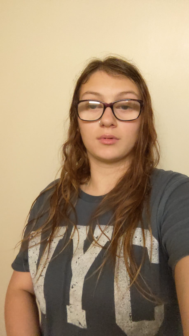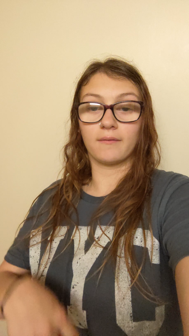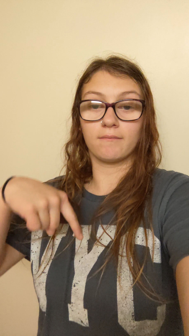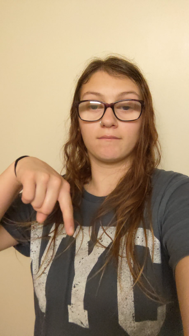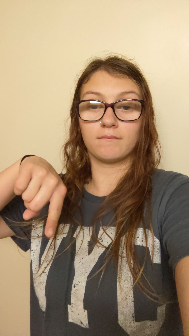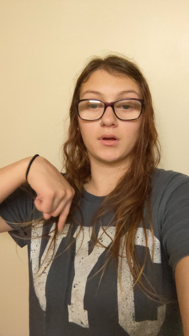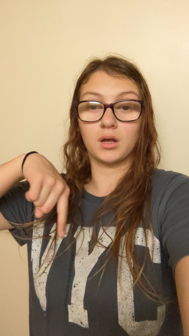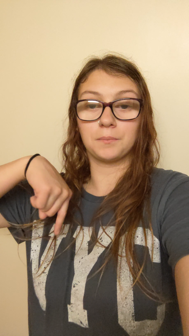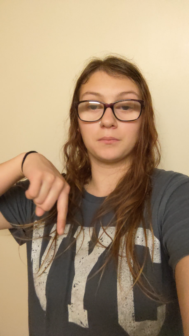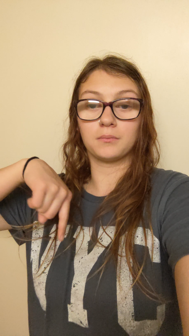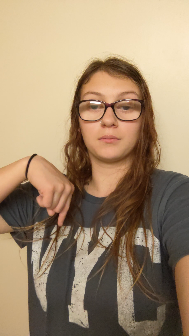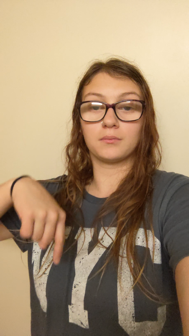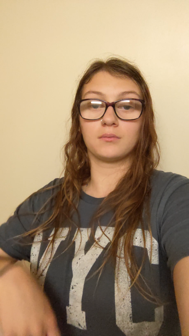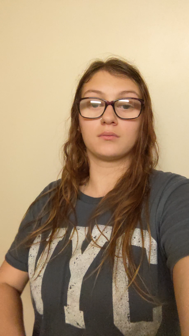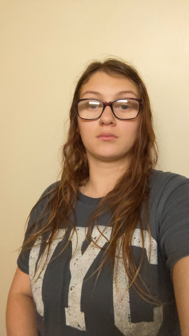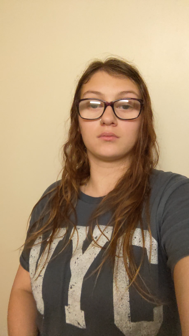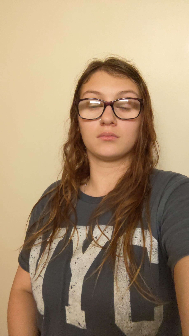flip-flop